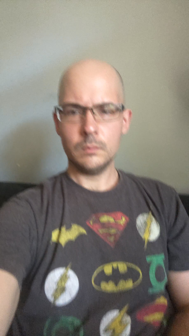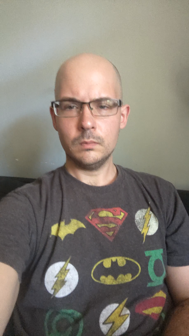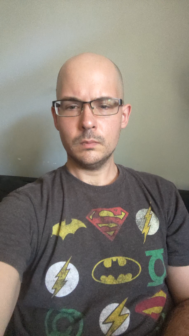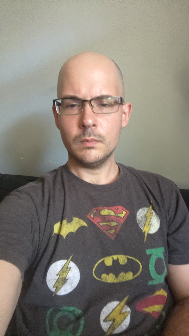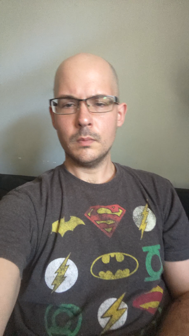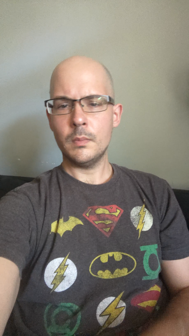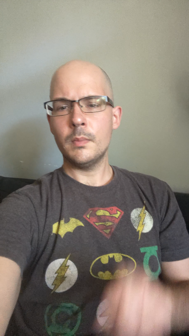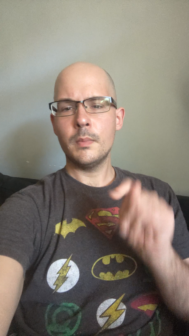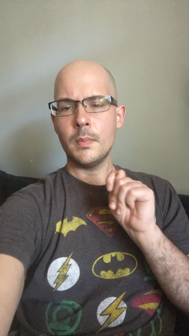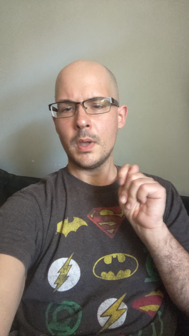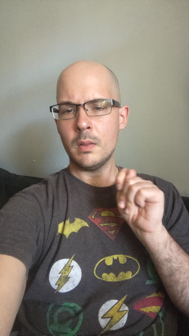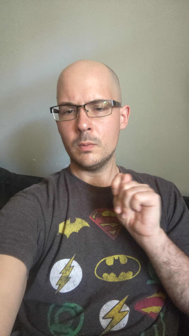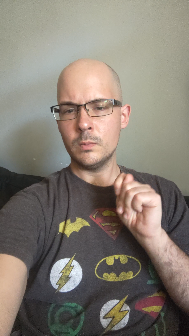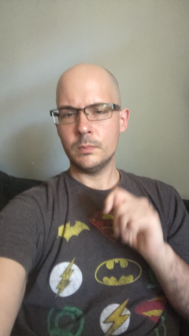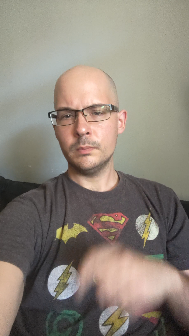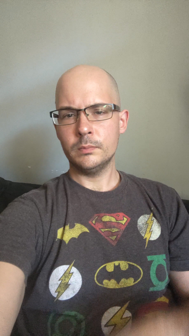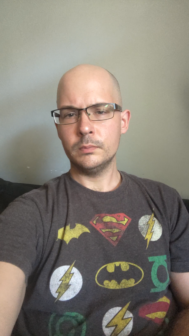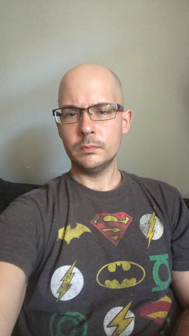bathroom